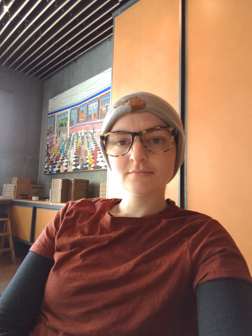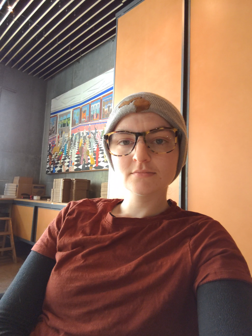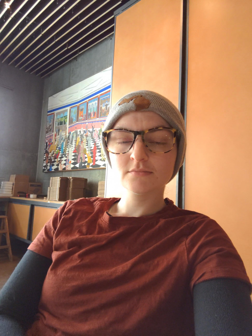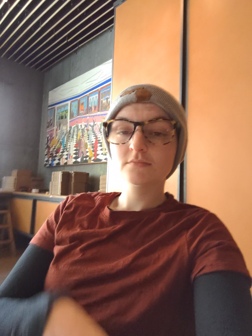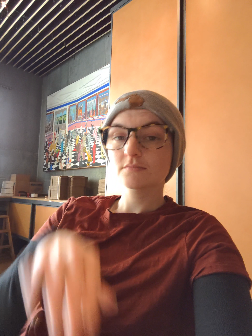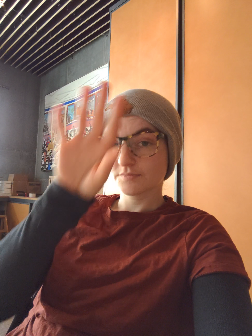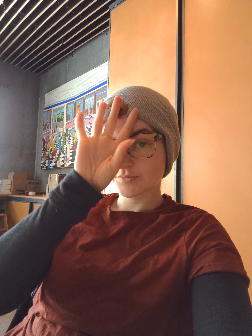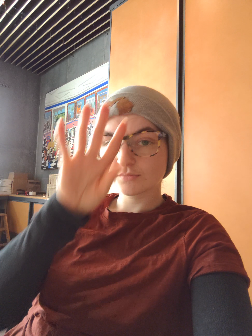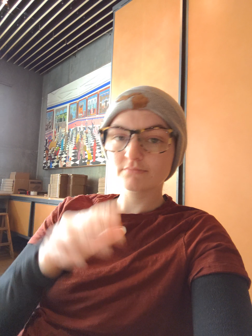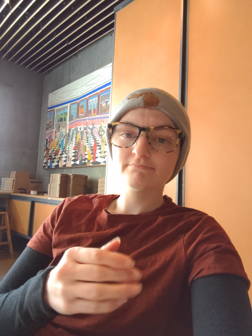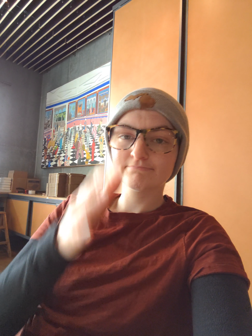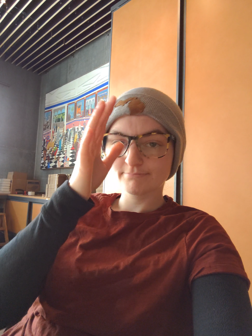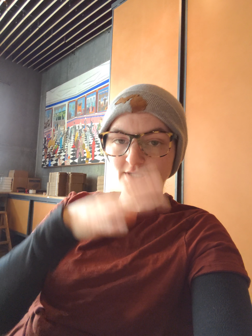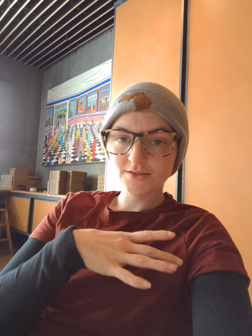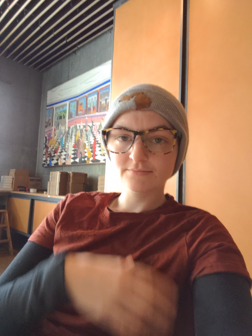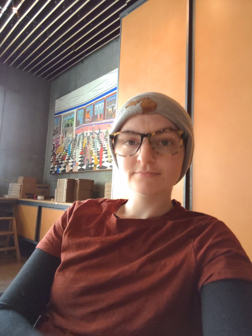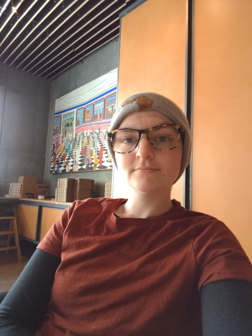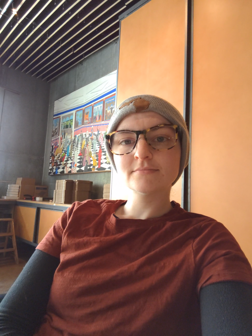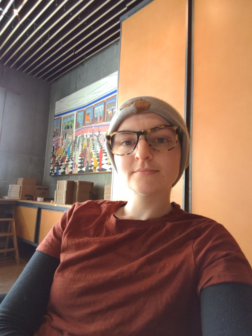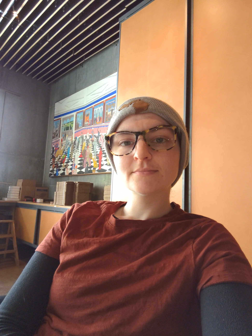fireman